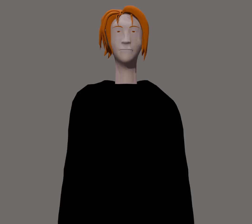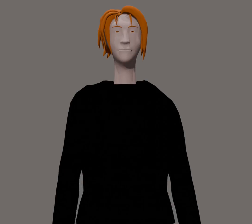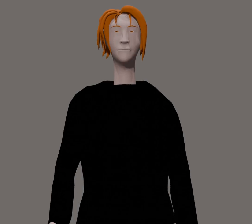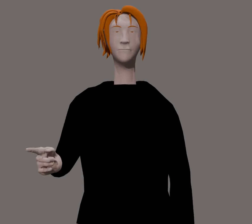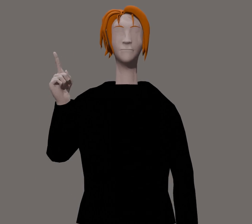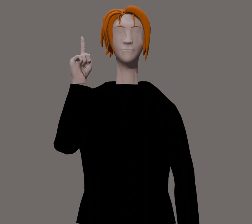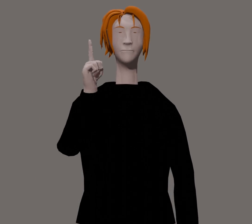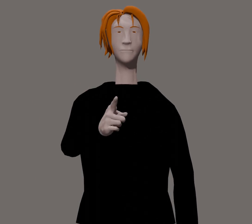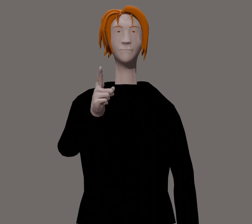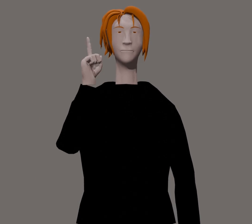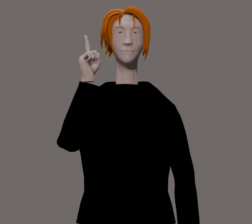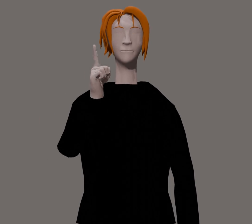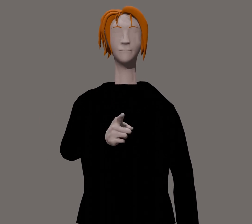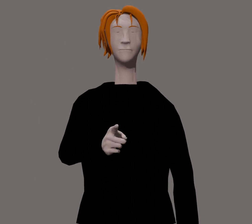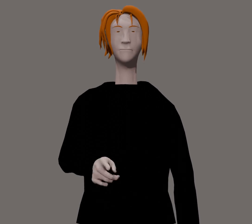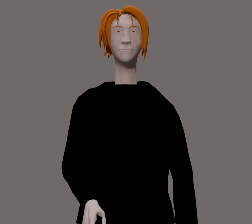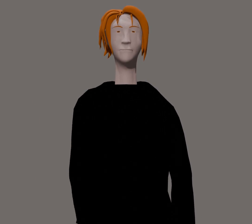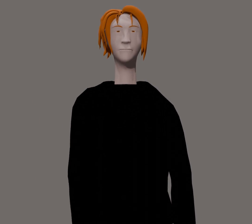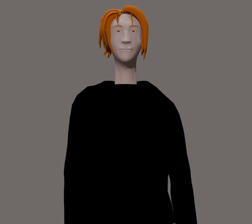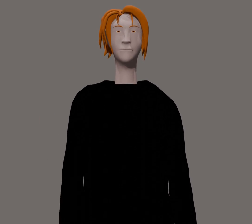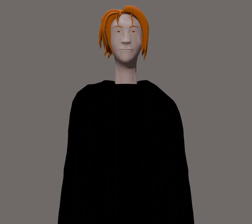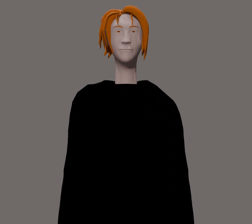Chastise